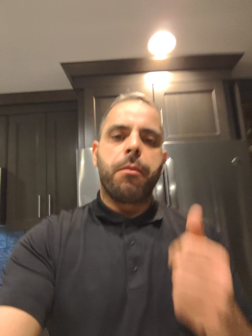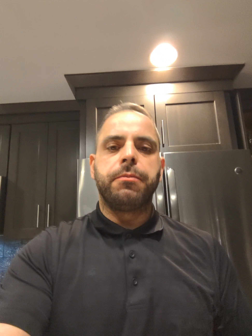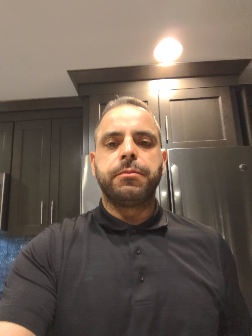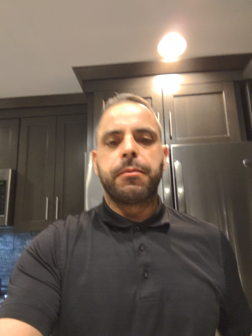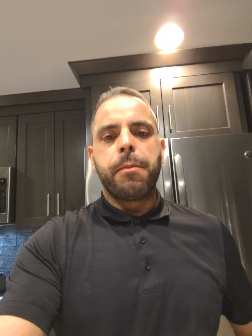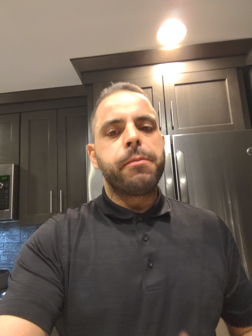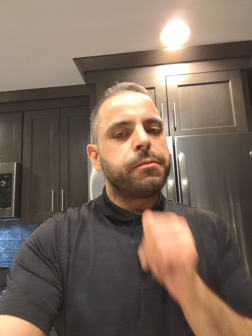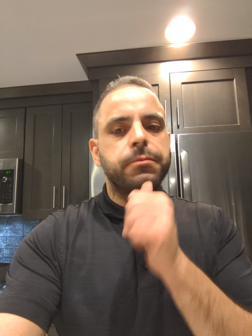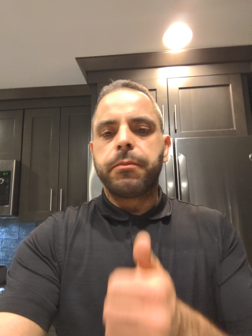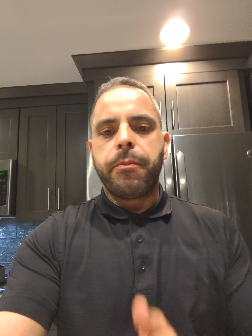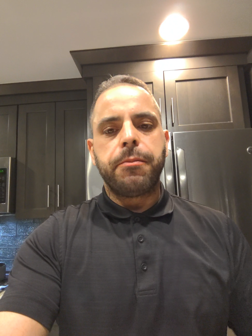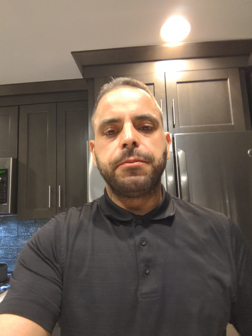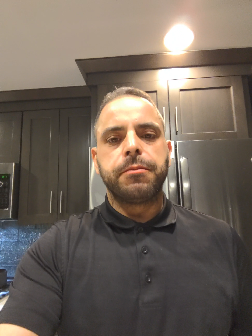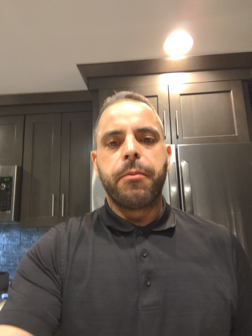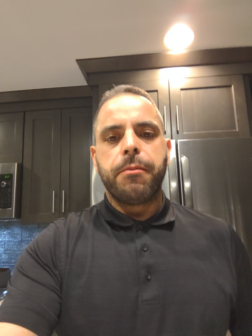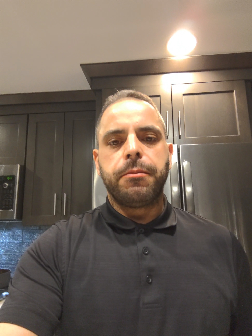not